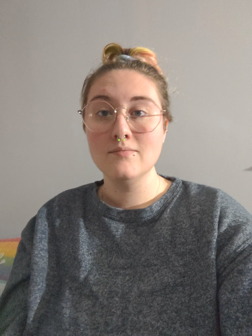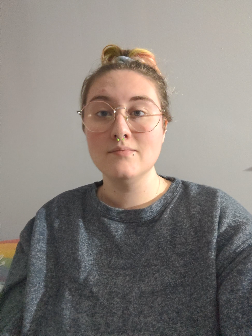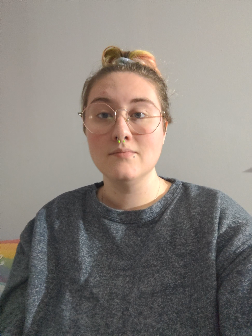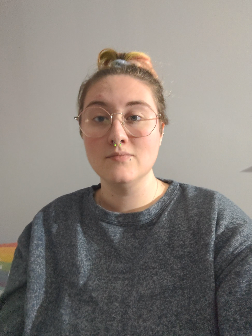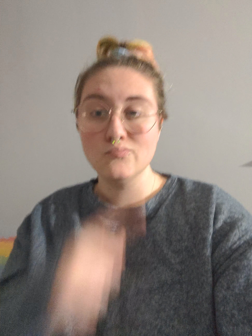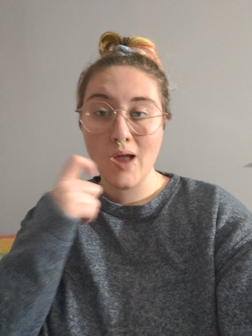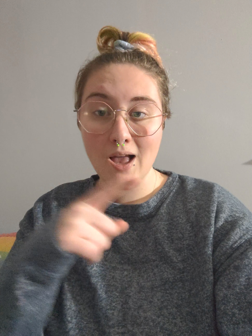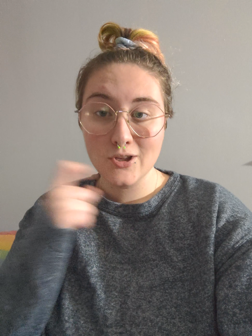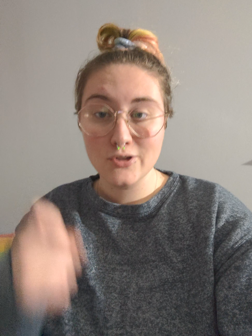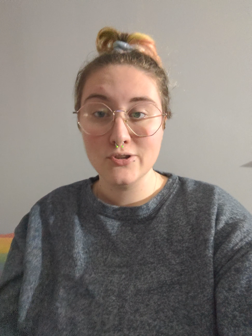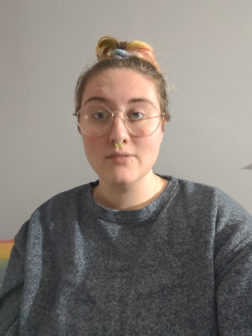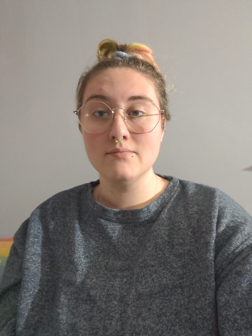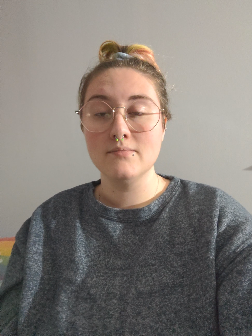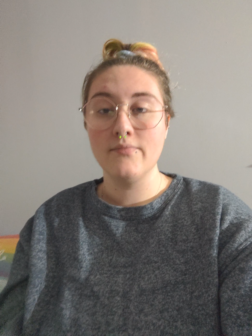dryer